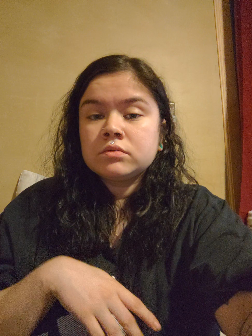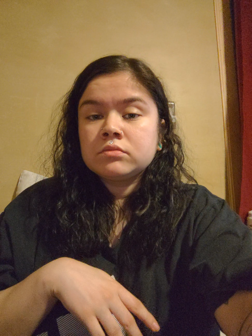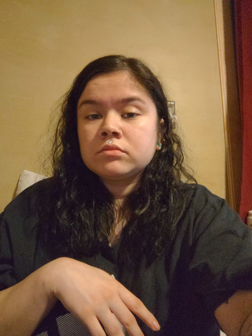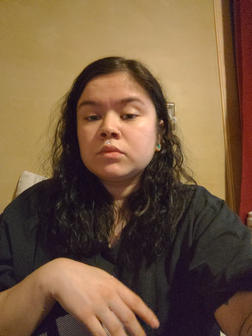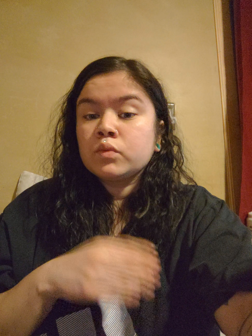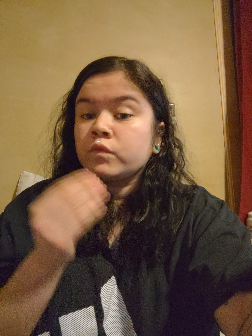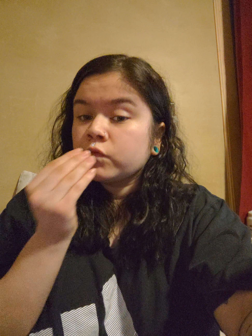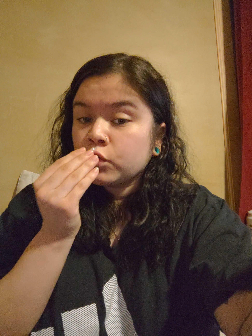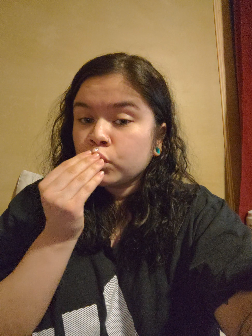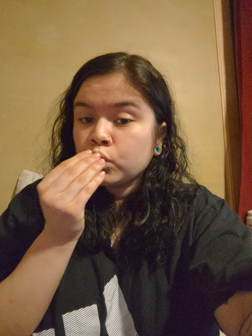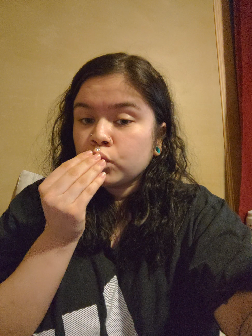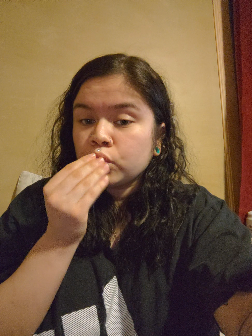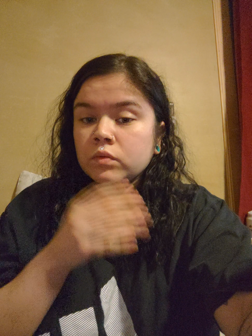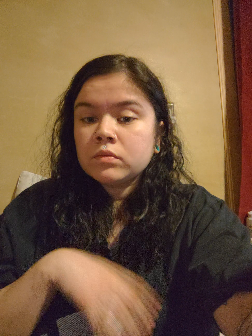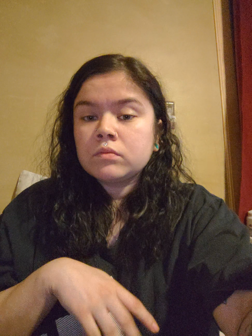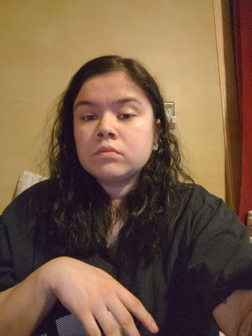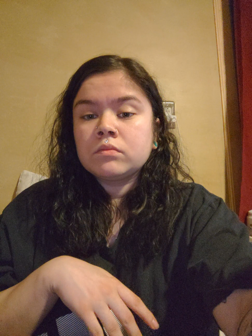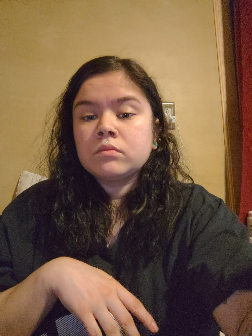food